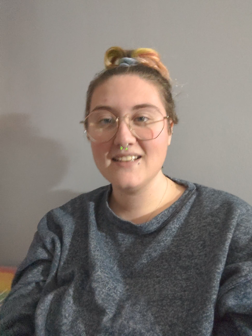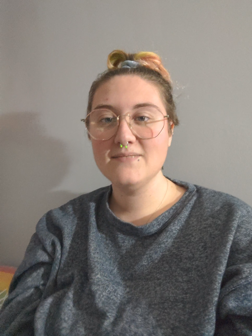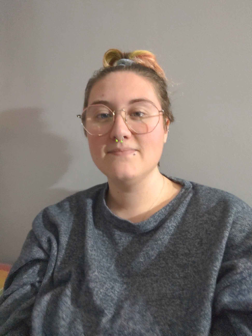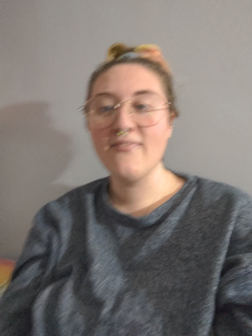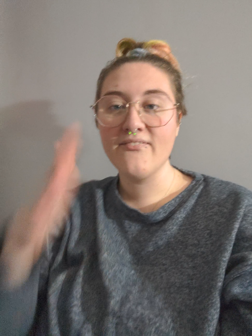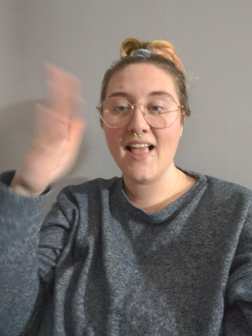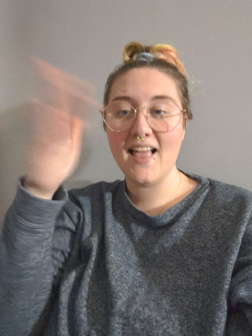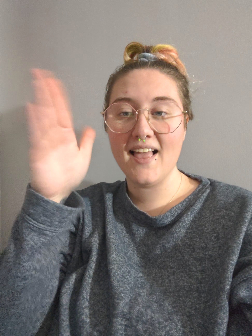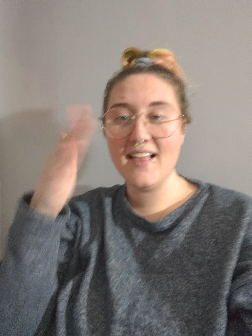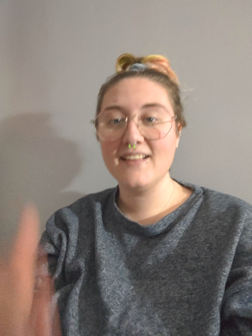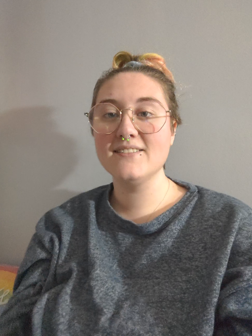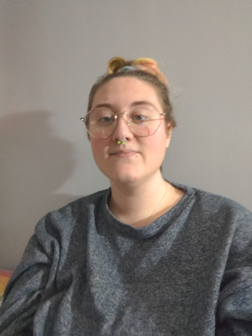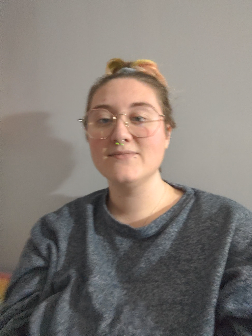flag